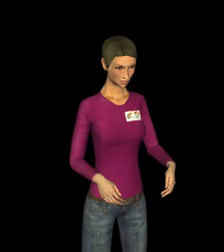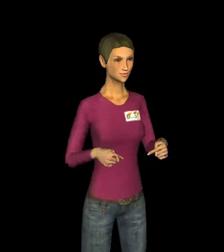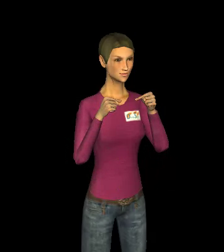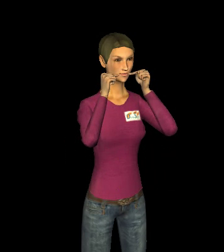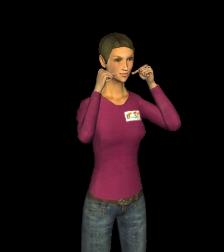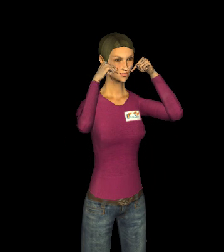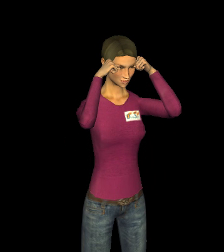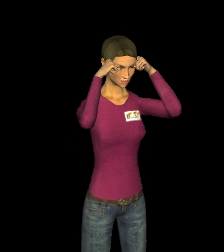يبتسم